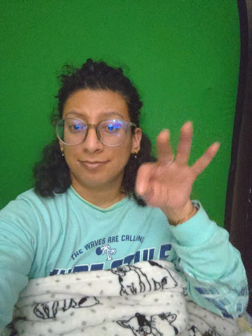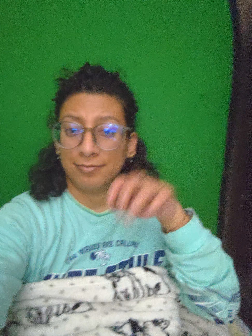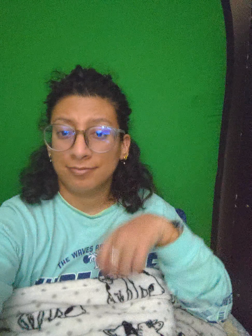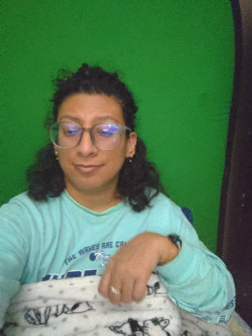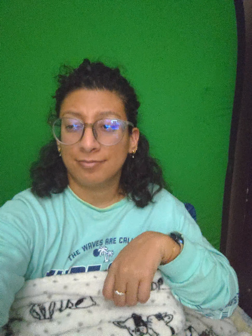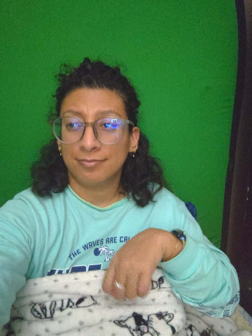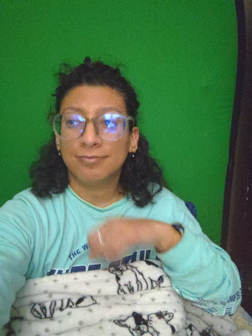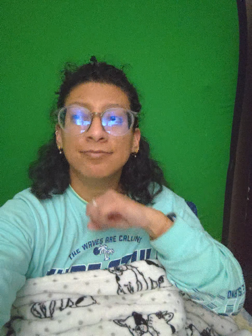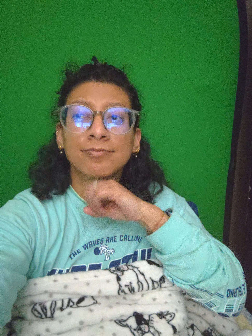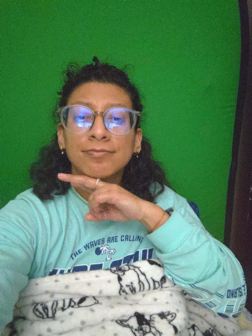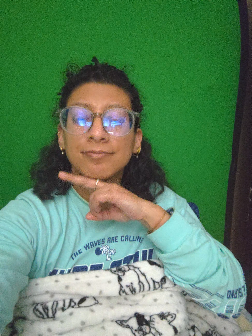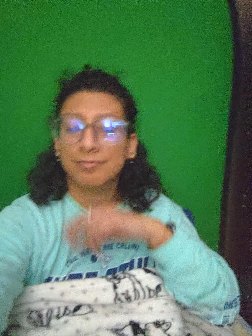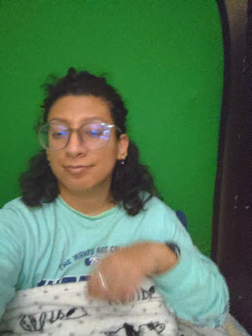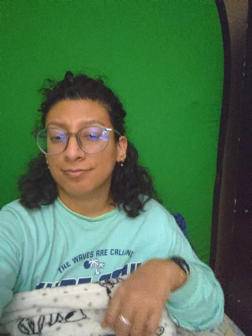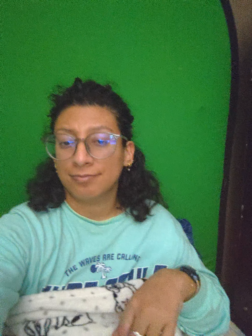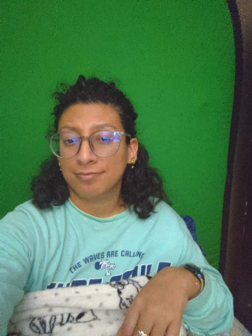frog